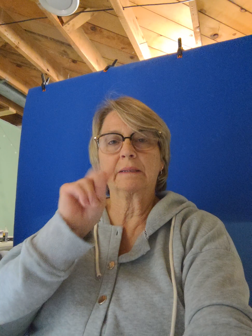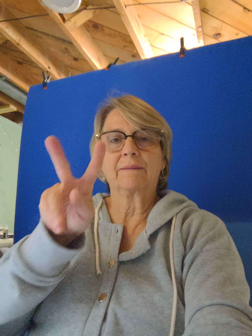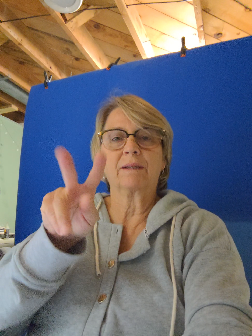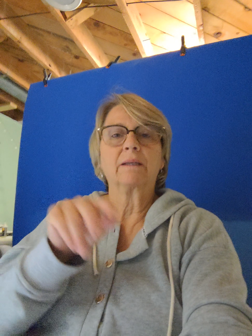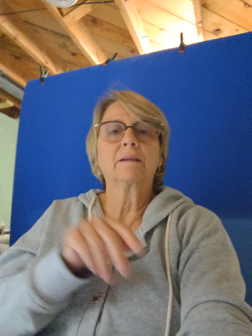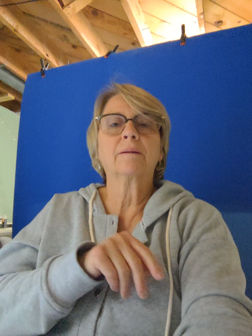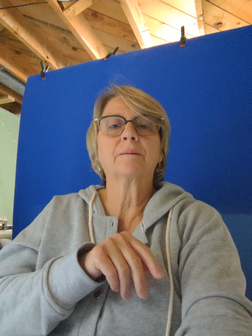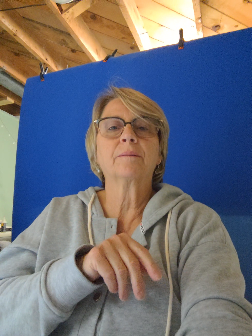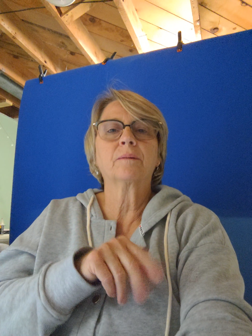TV